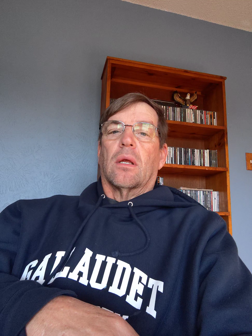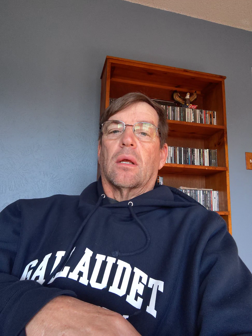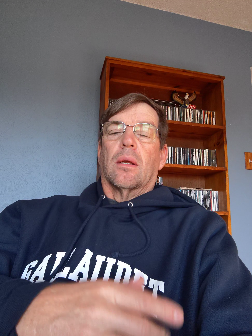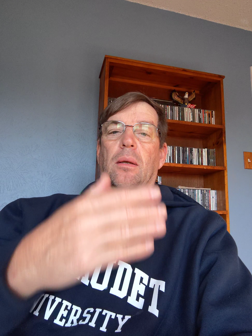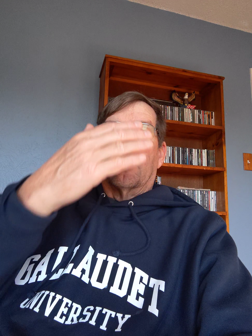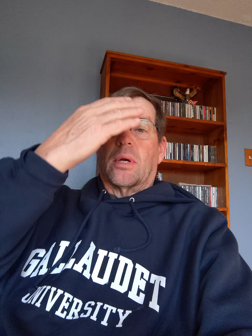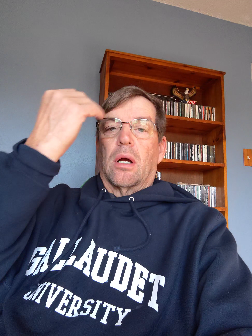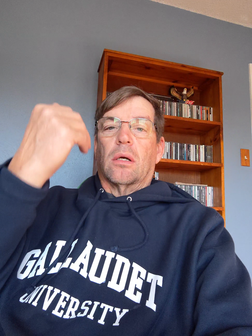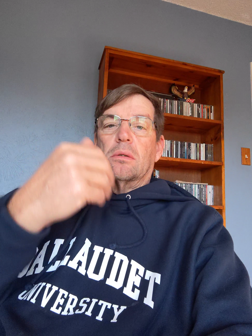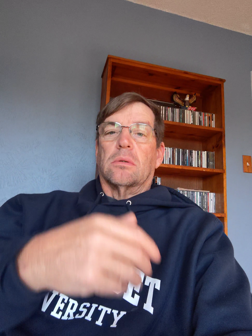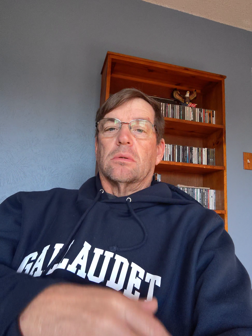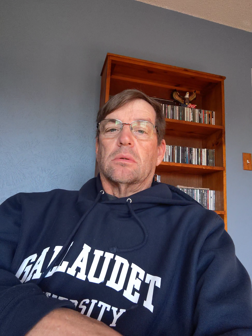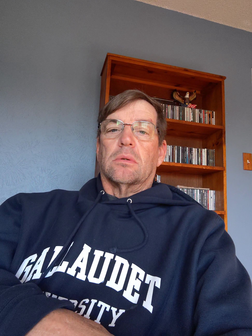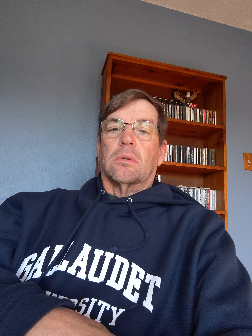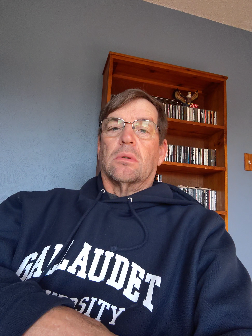because